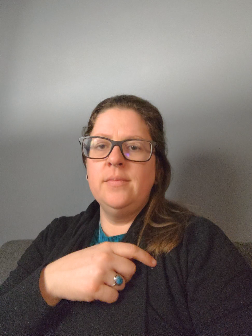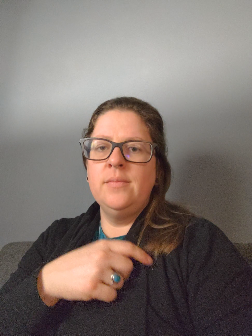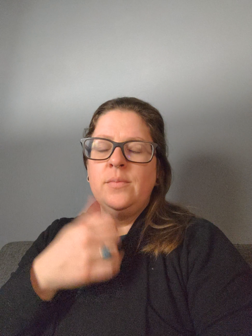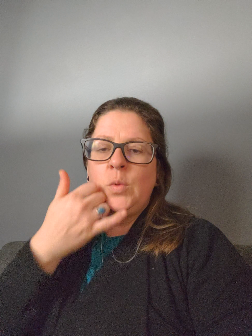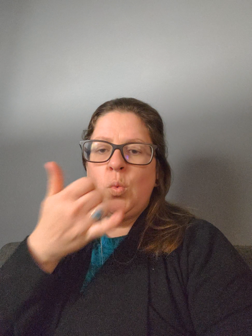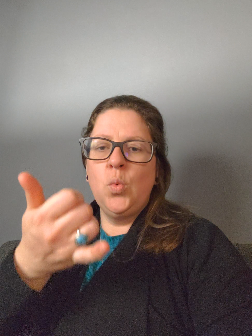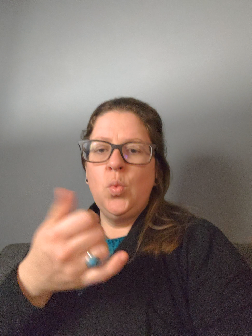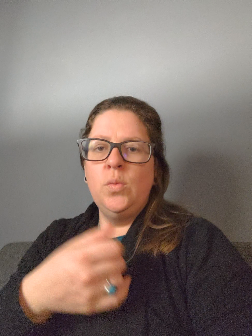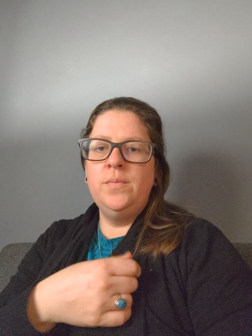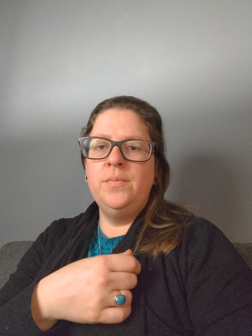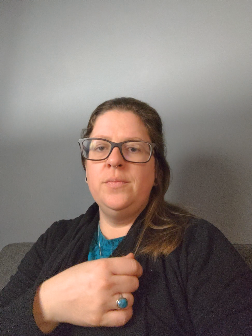call on the phone